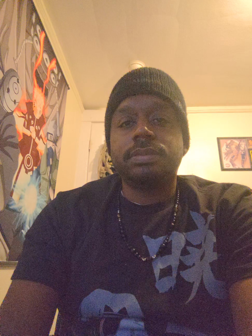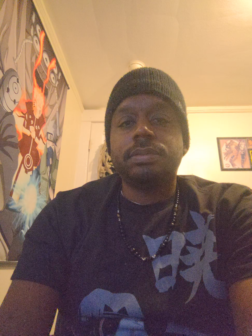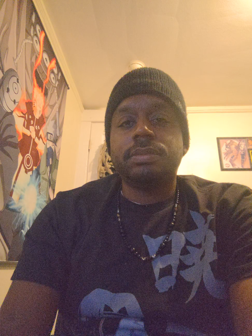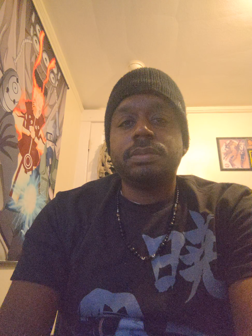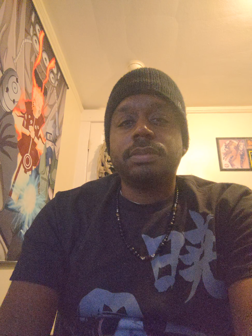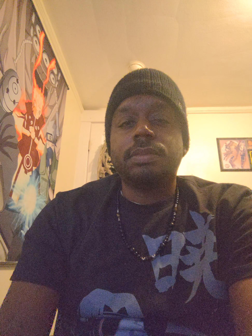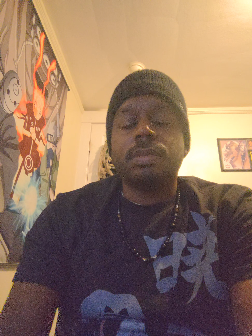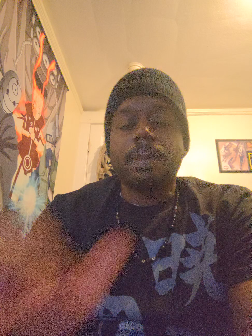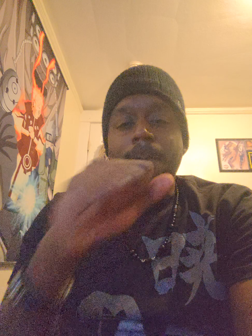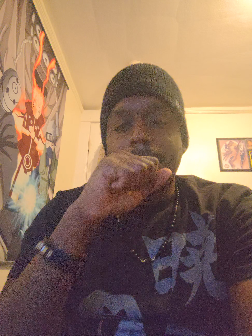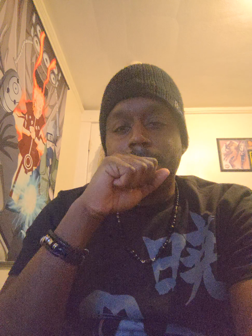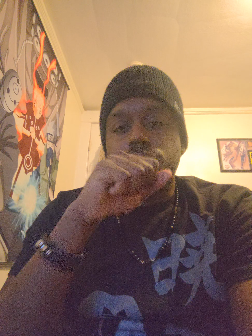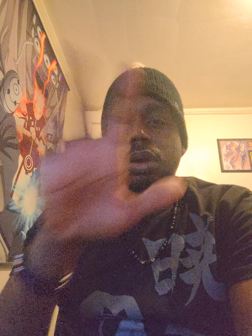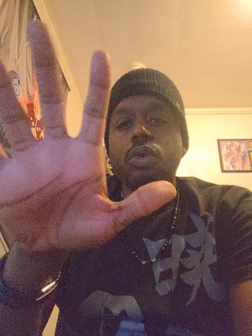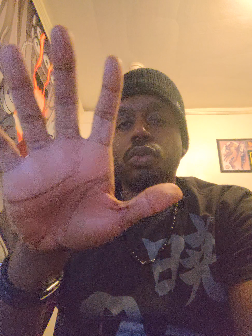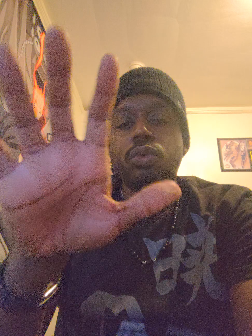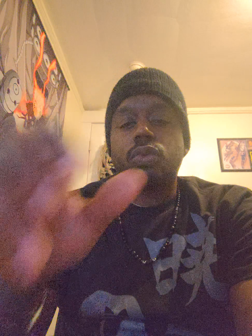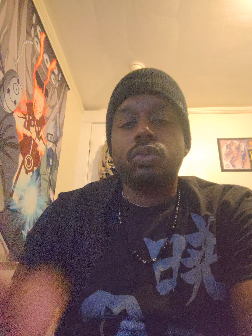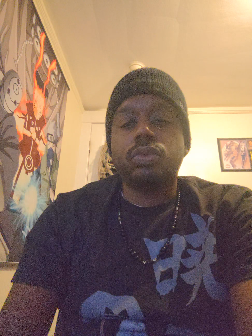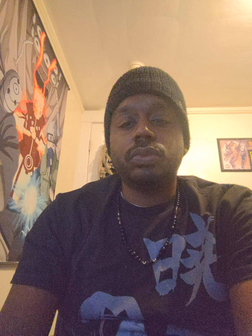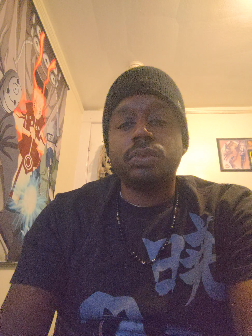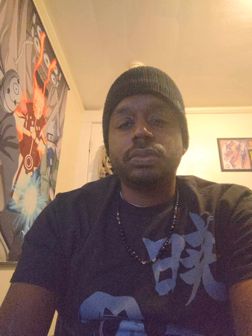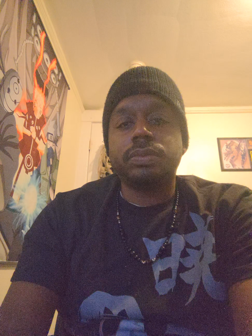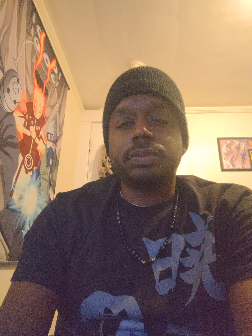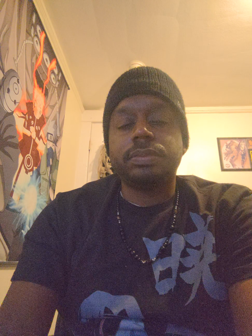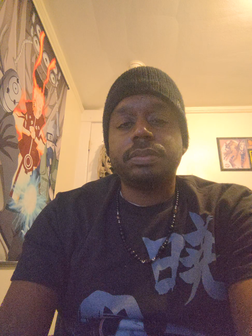blow